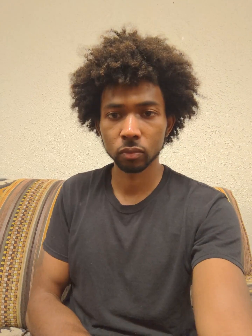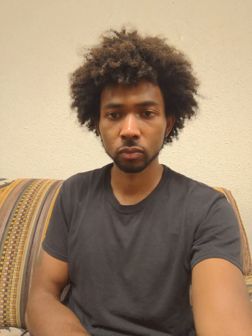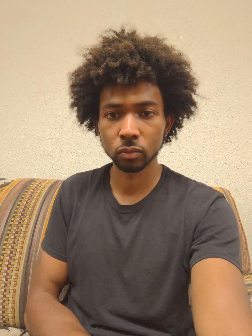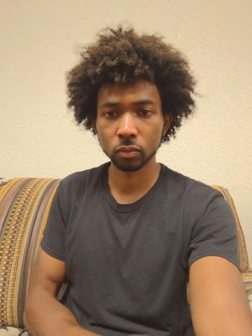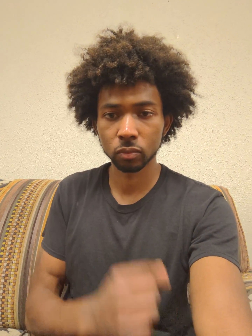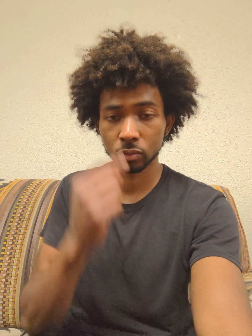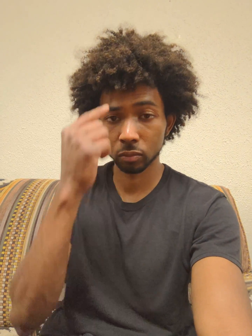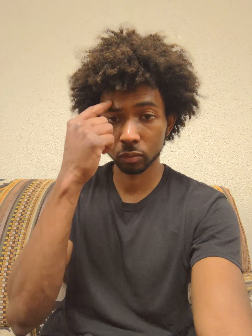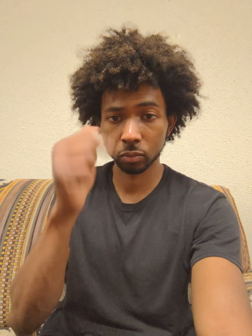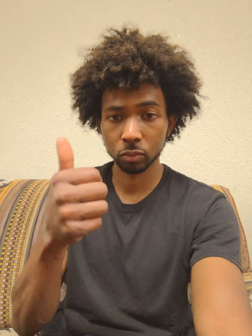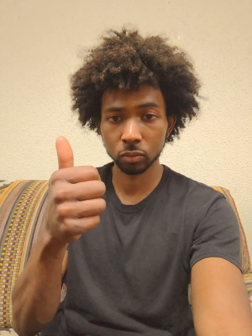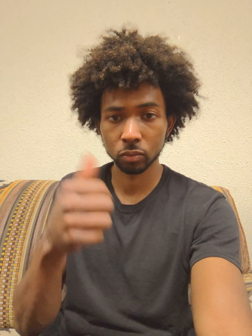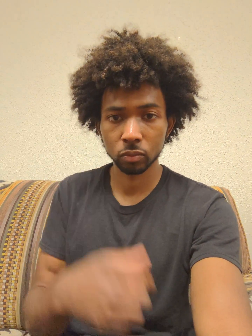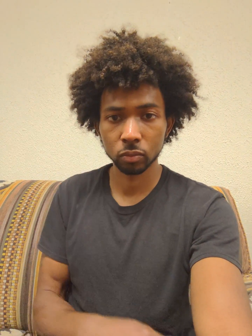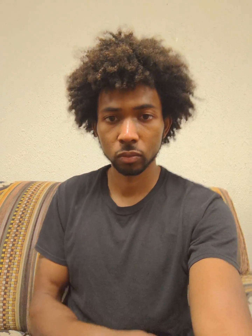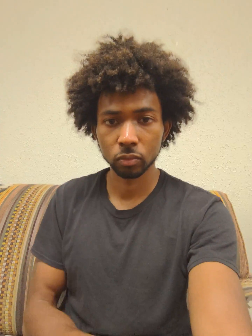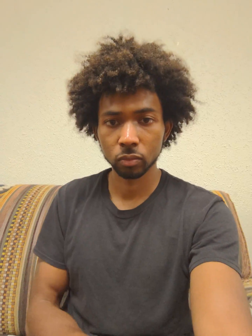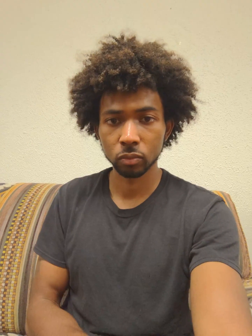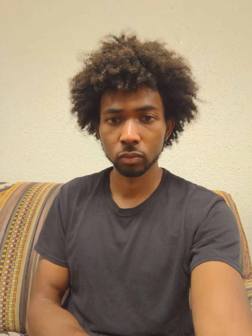dime